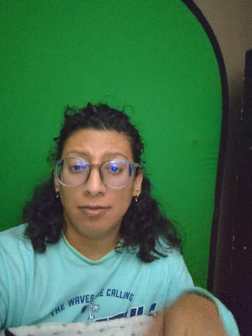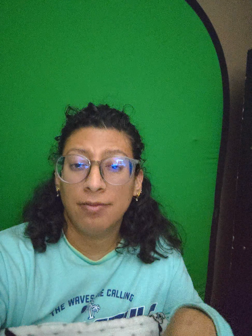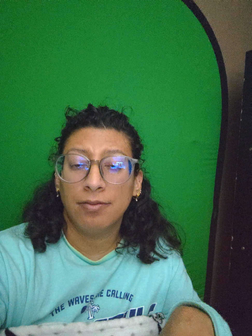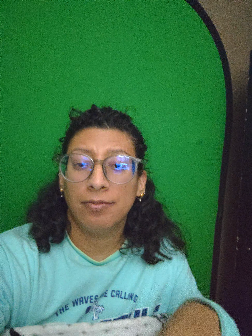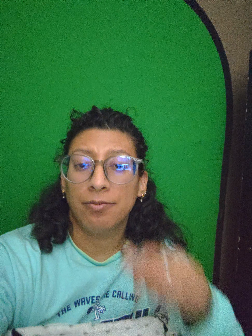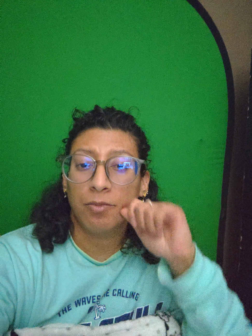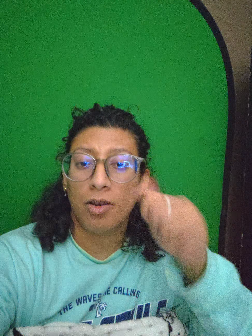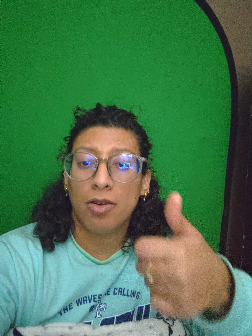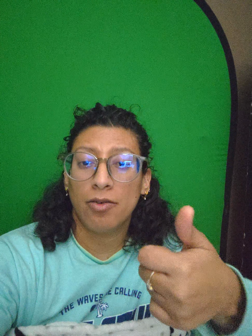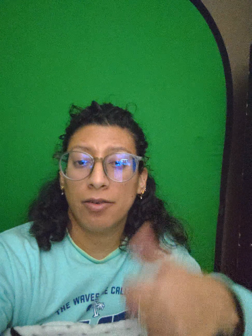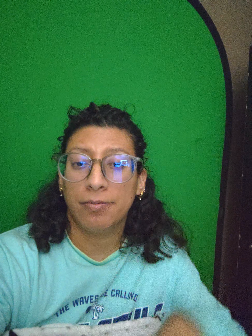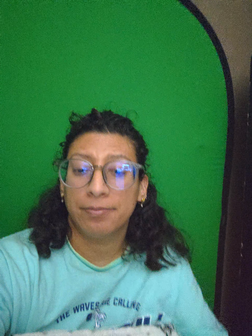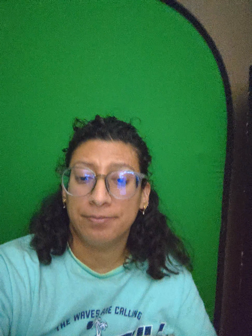tomorrow